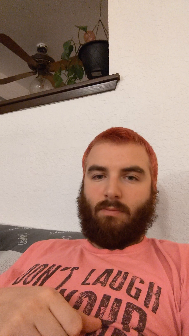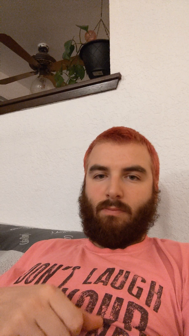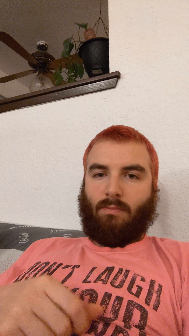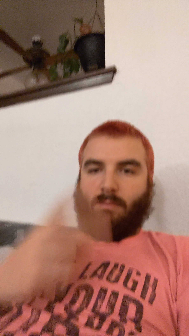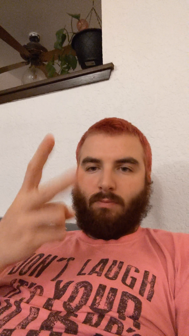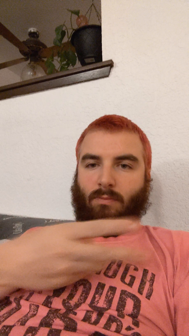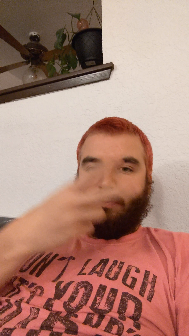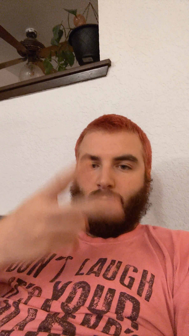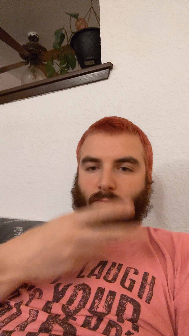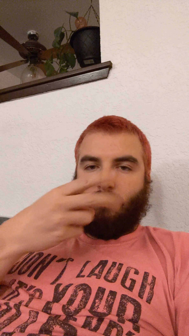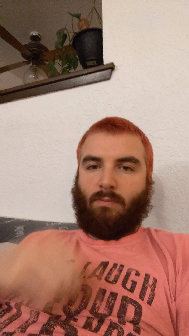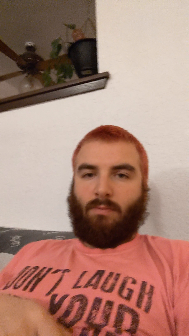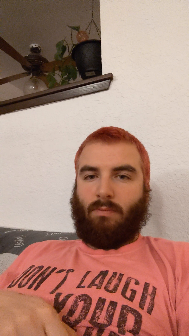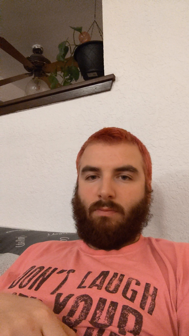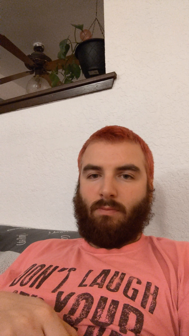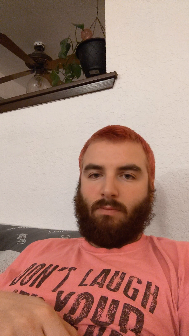sheep